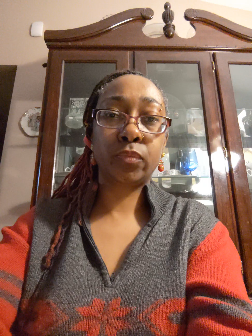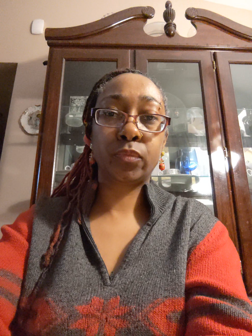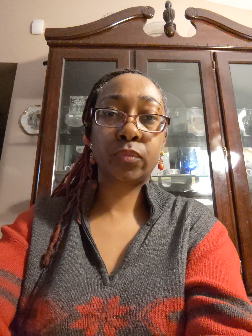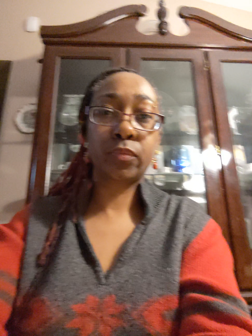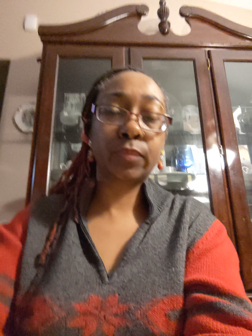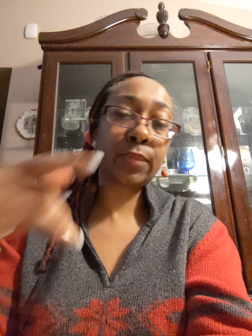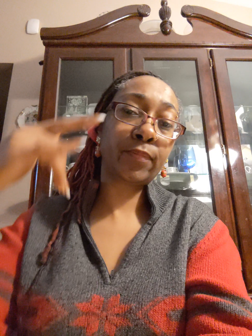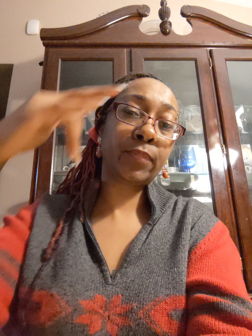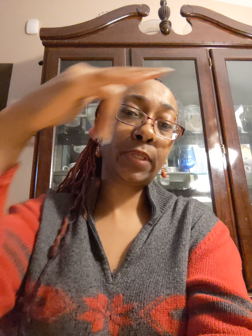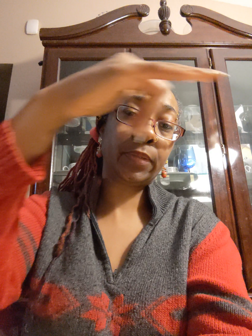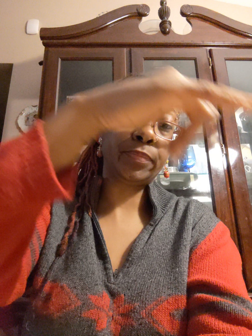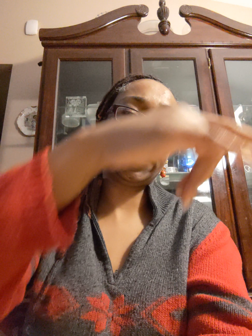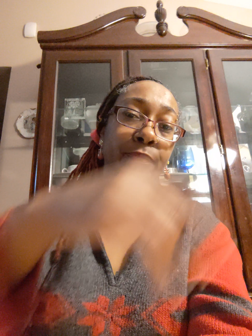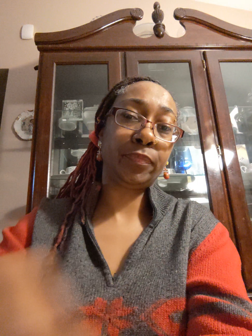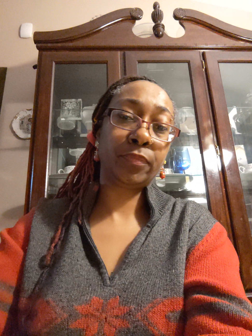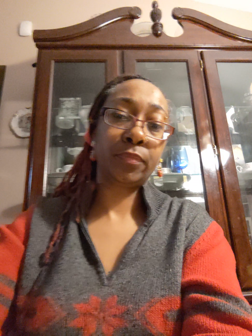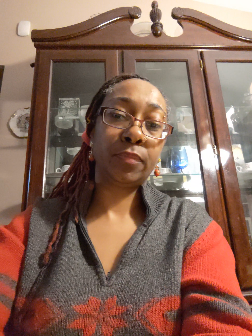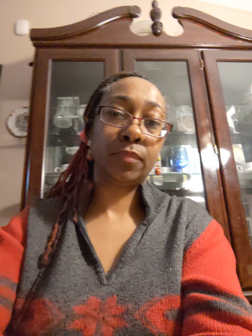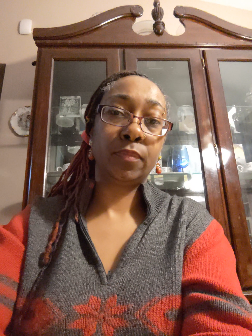airplane